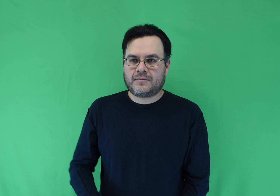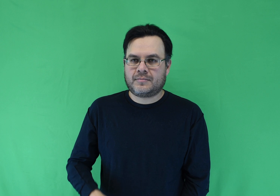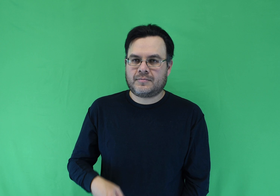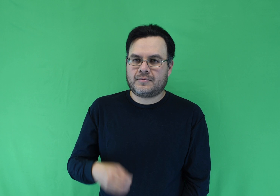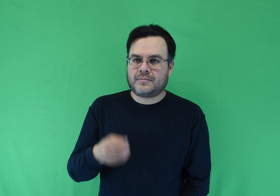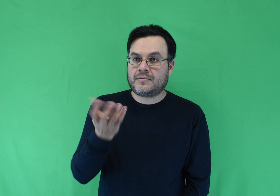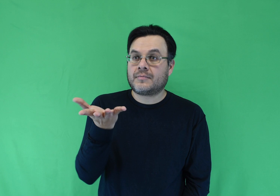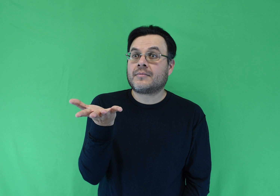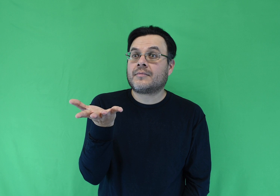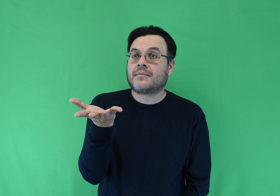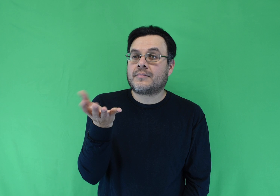cuánto